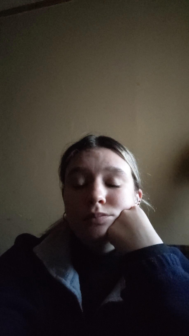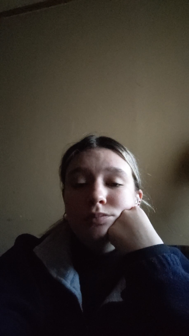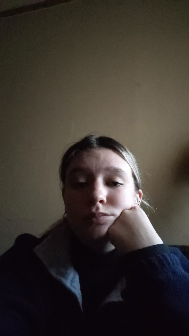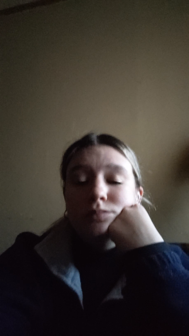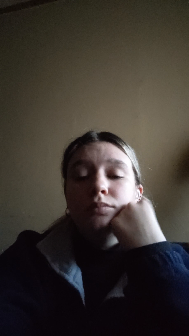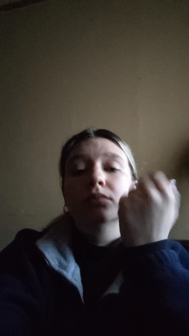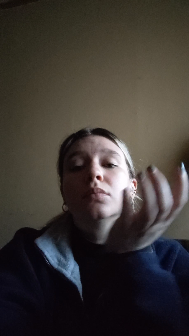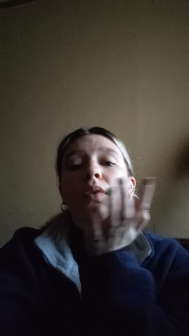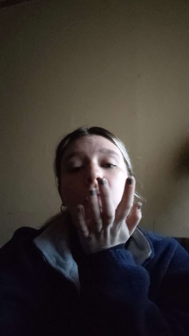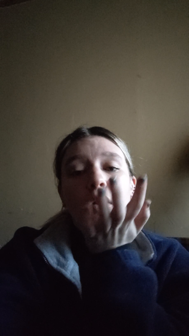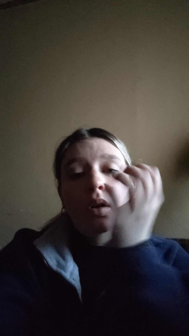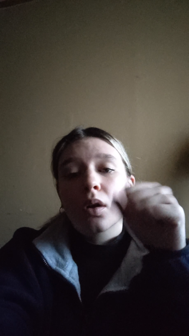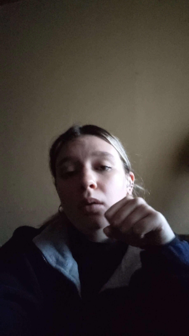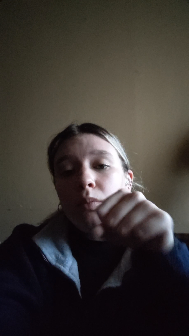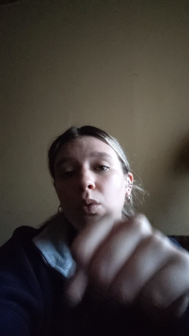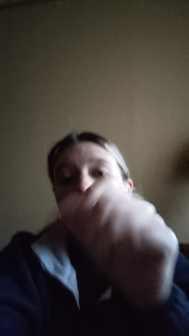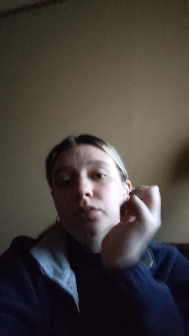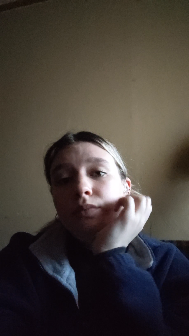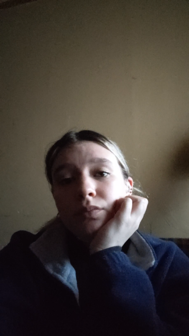lawn mower